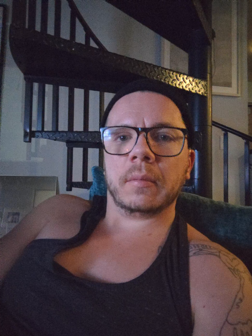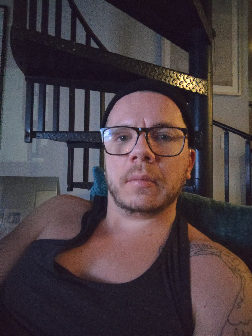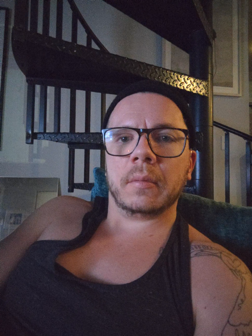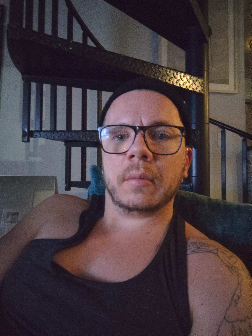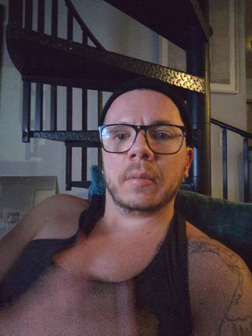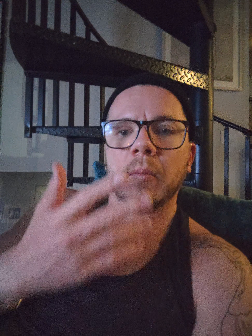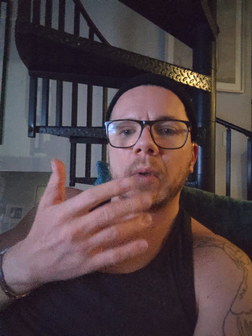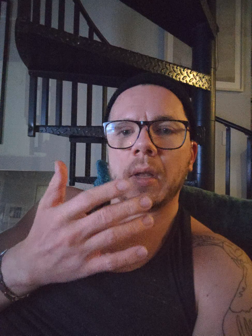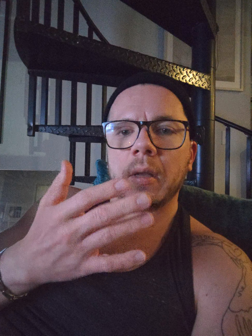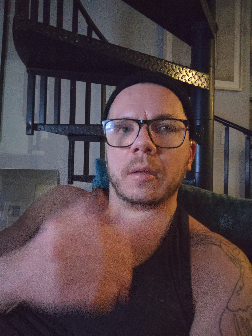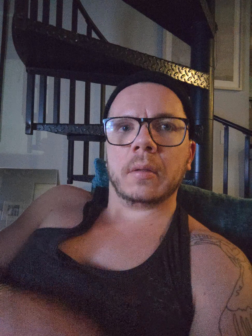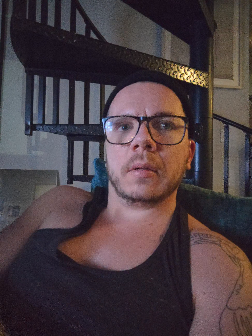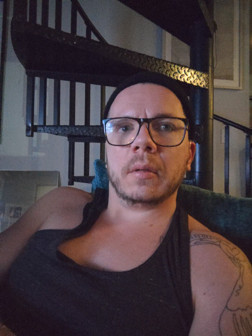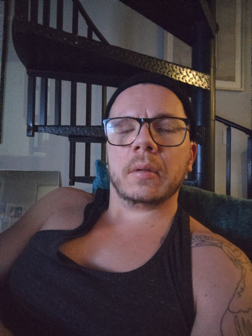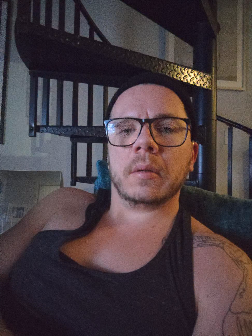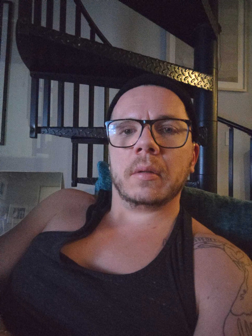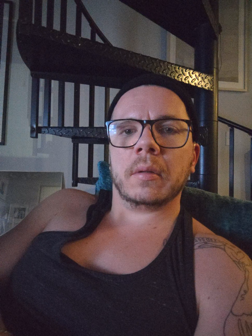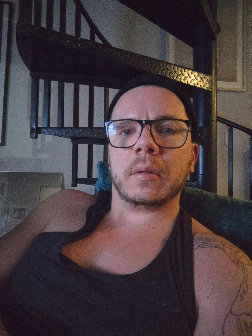wait